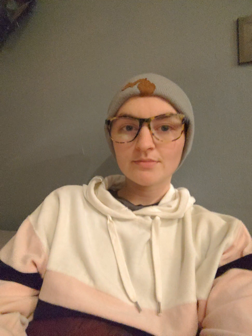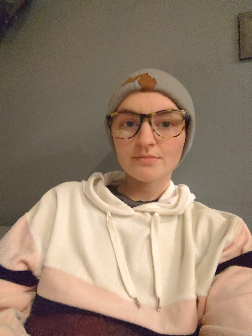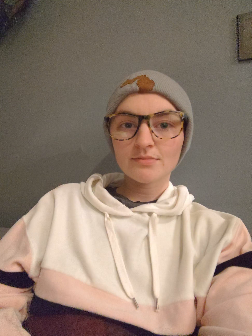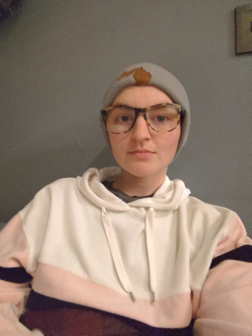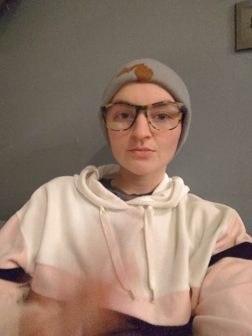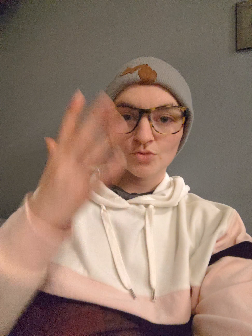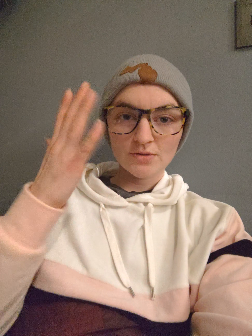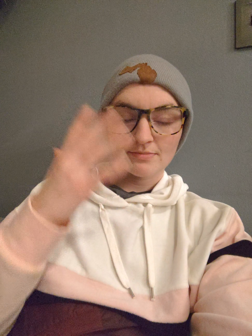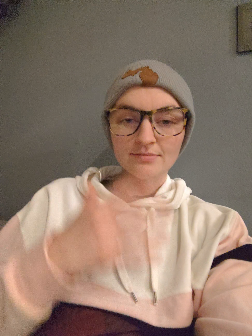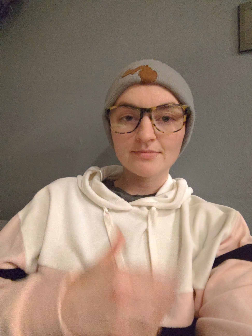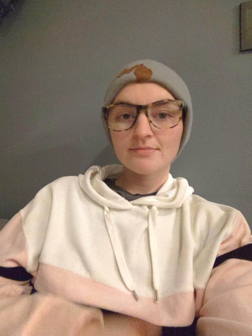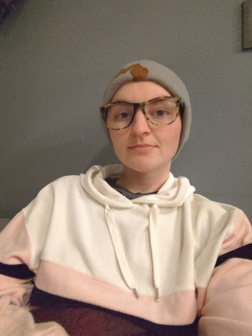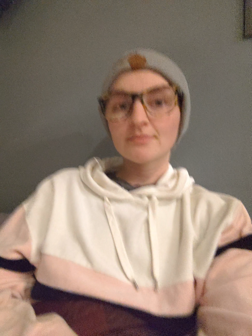tree